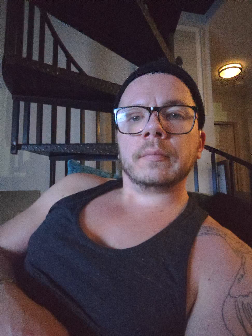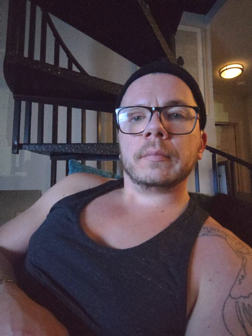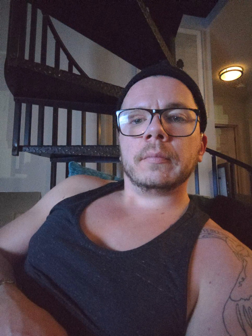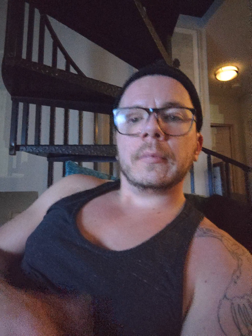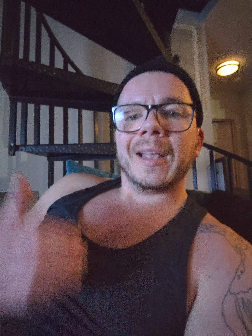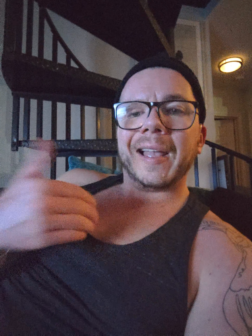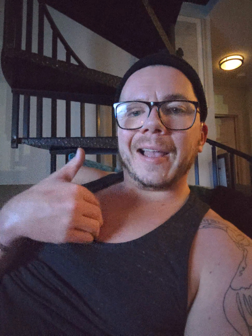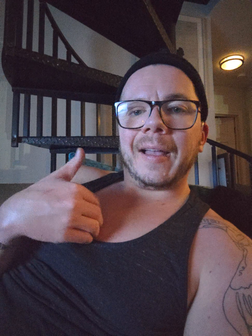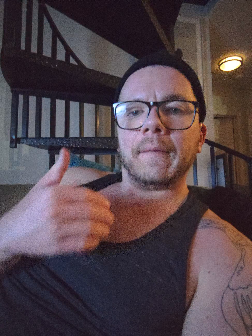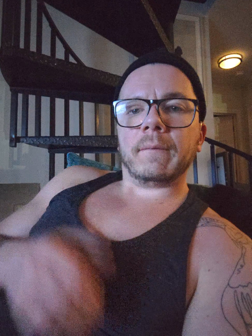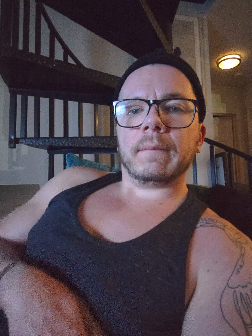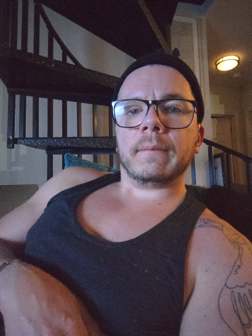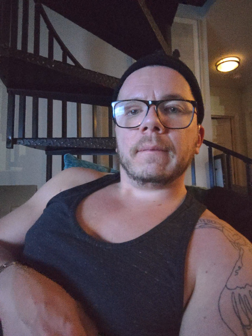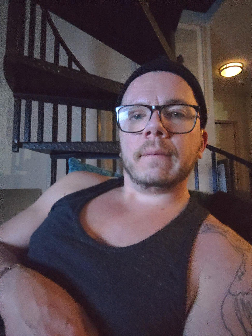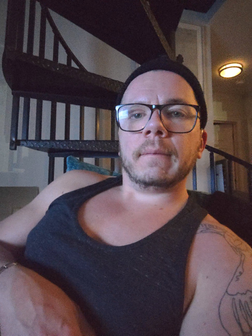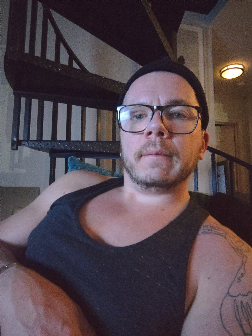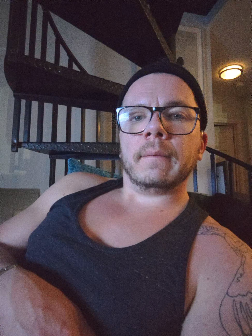have